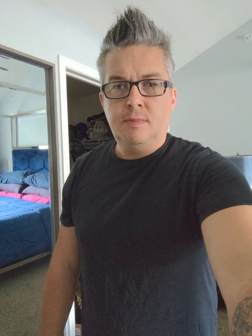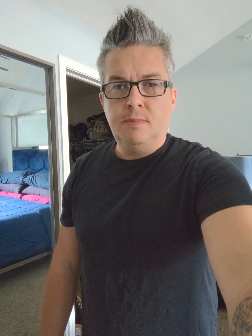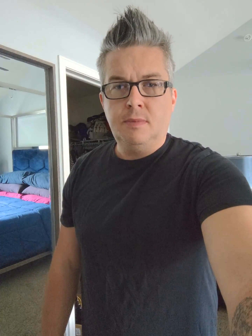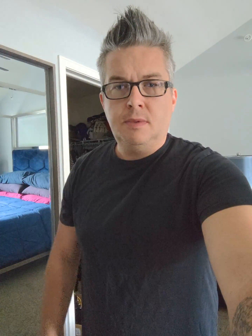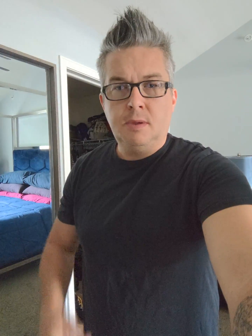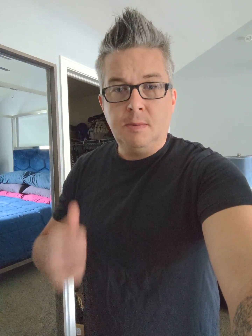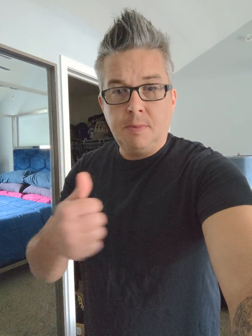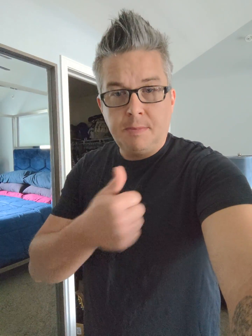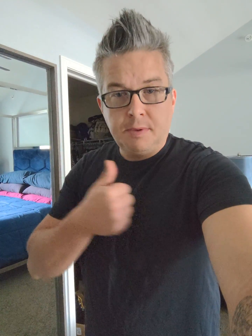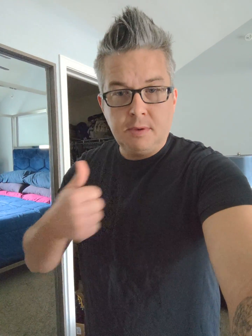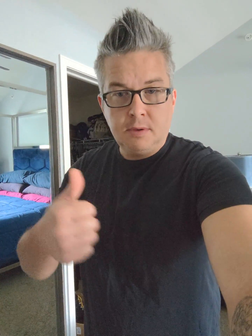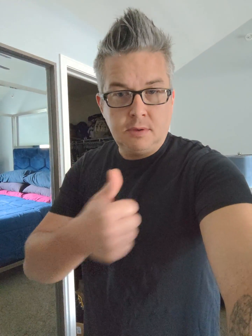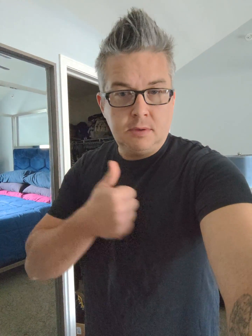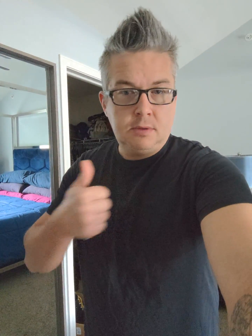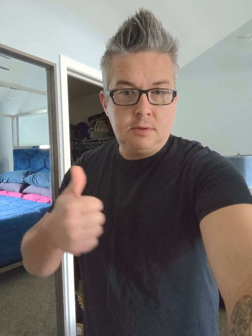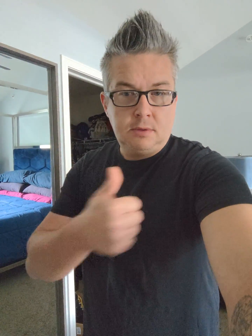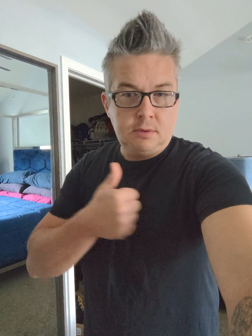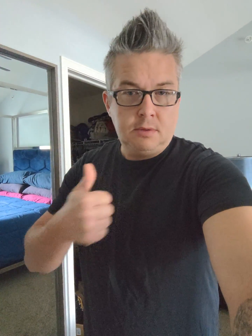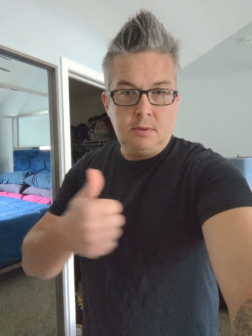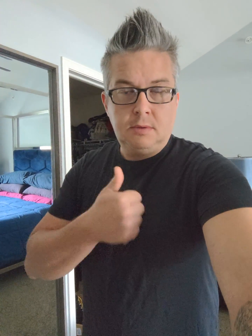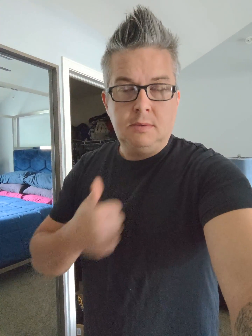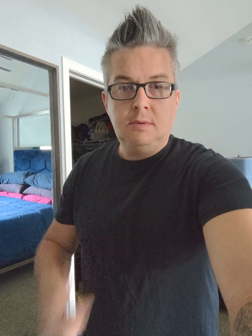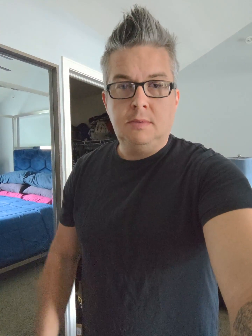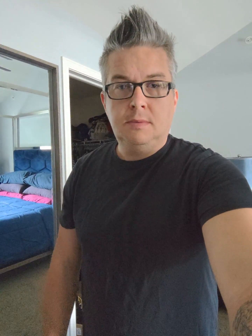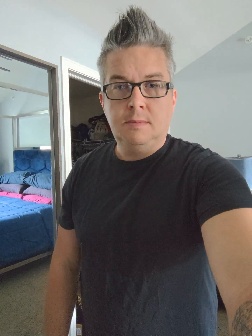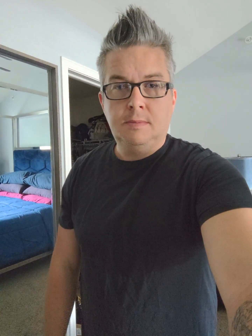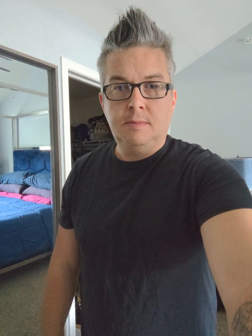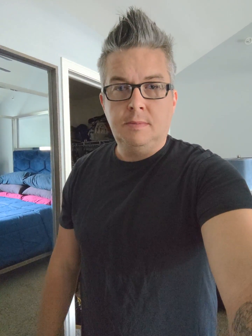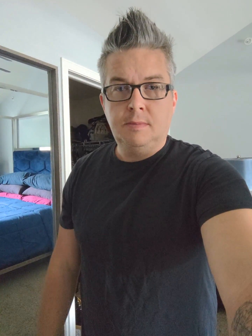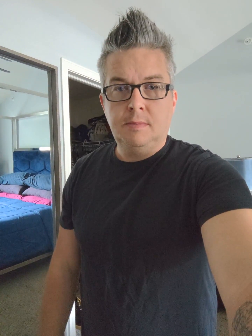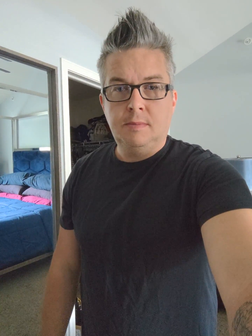basement